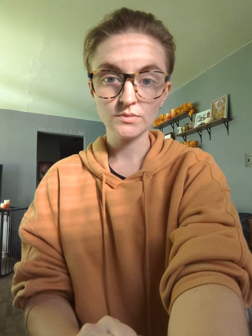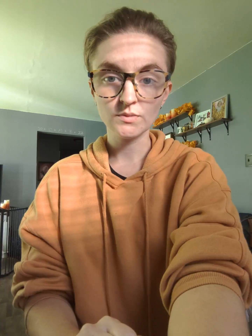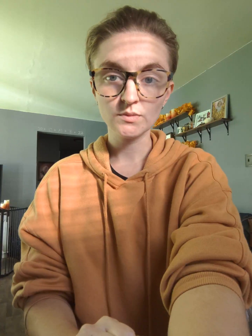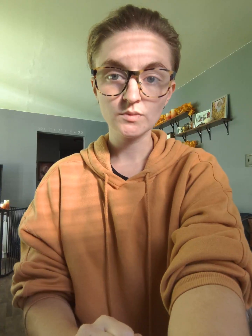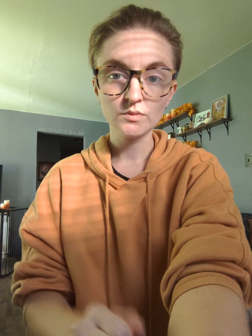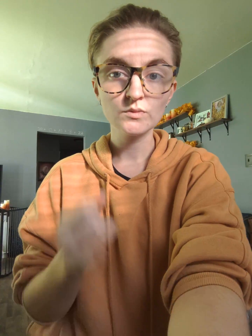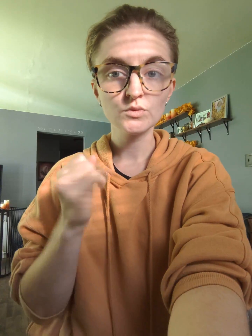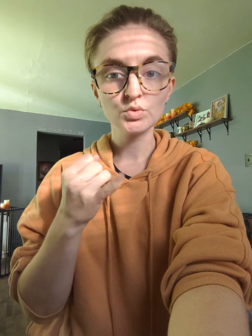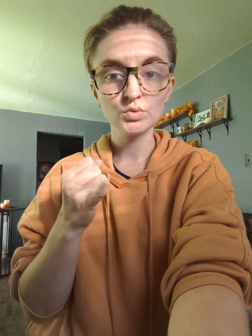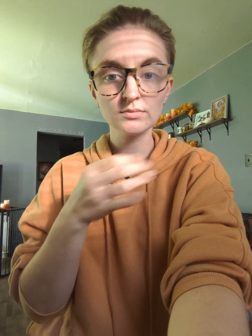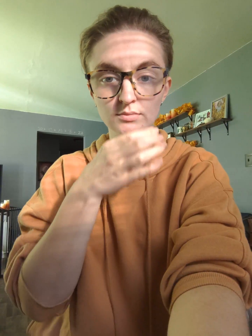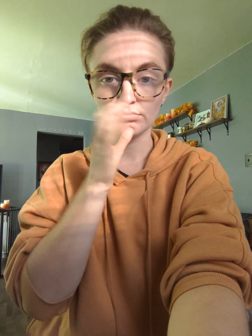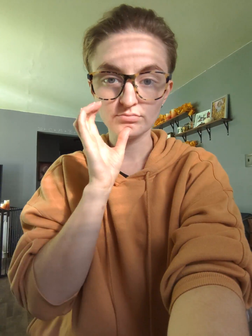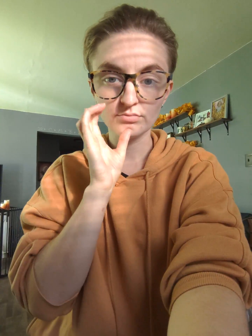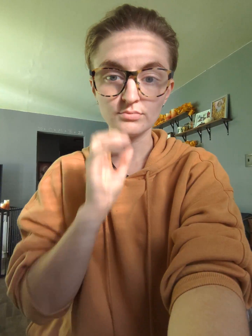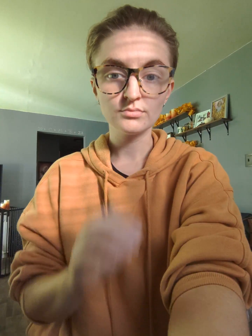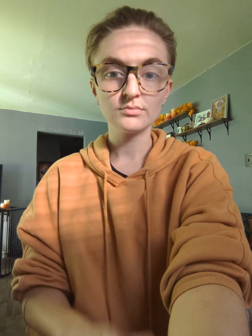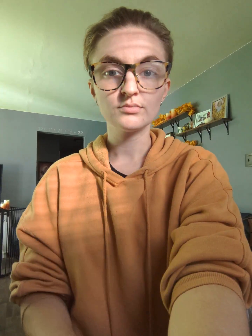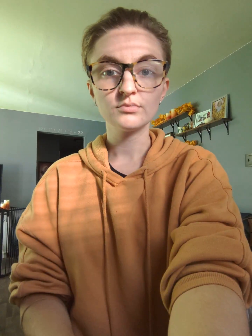juice